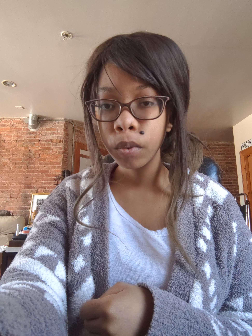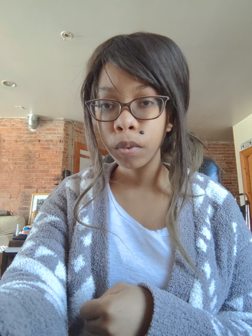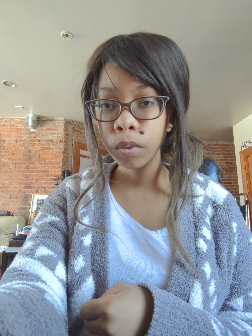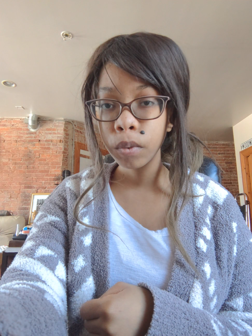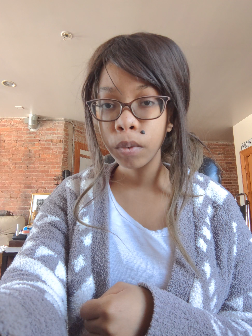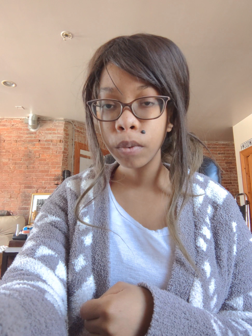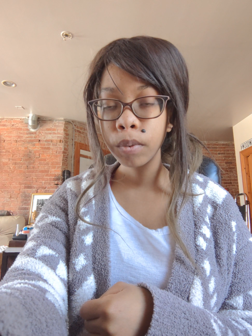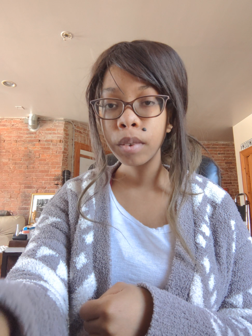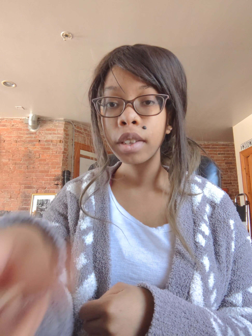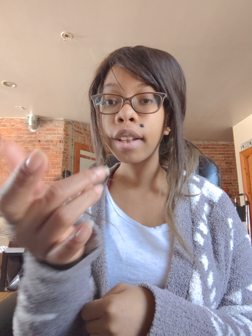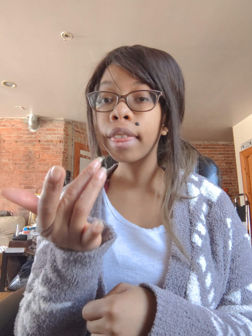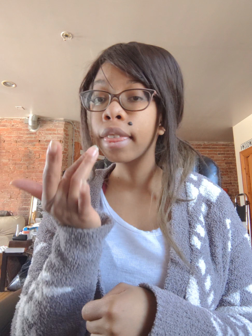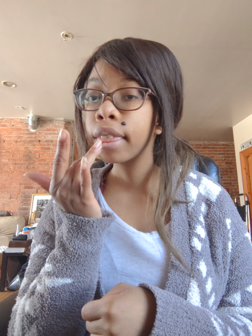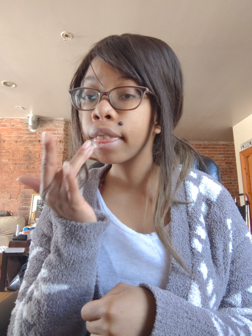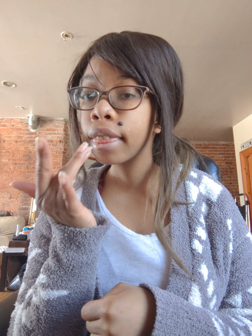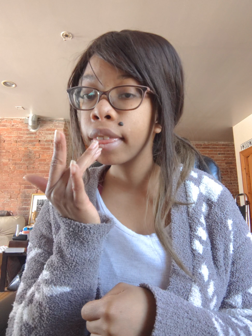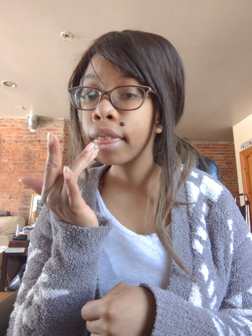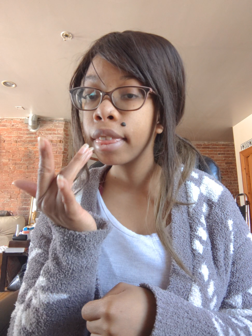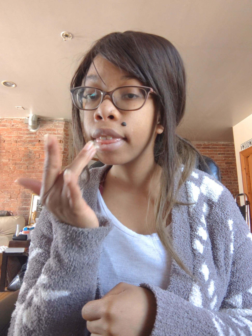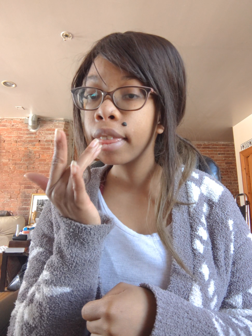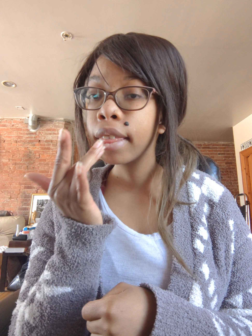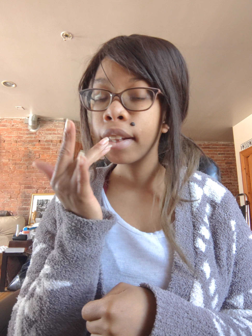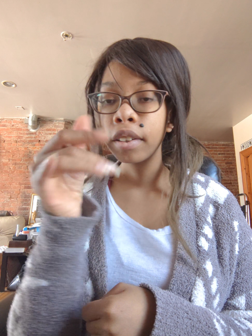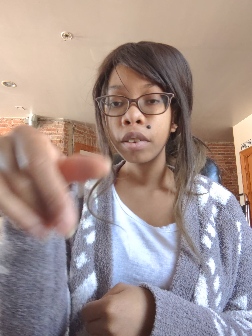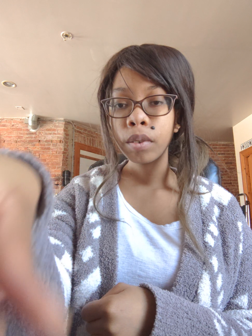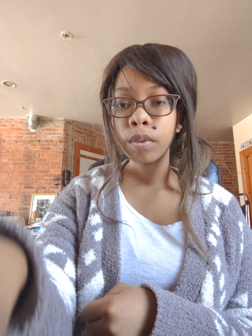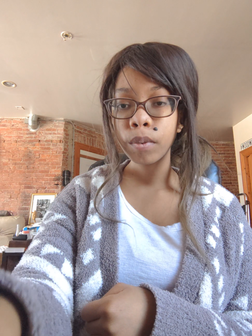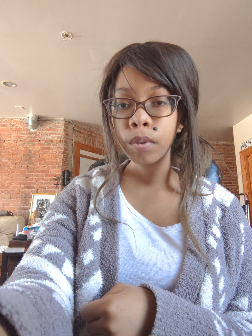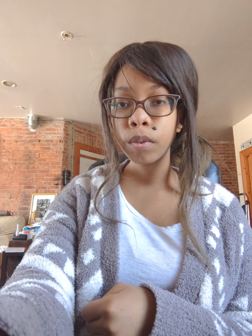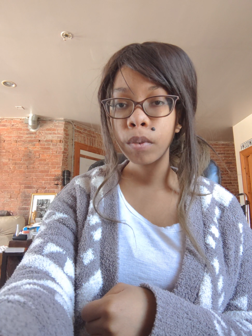taste